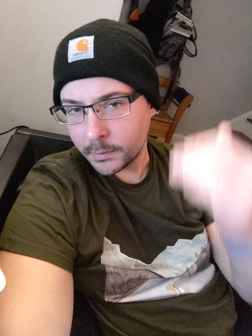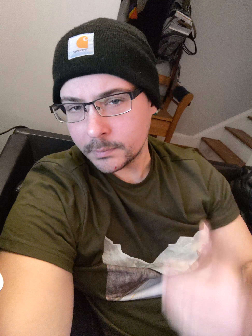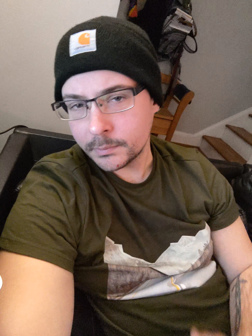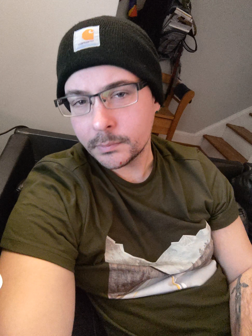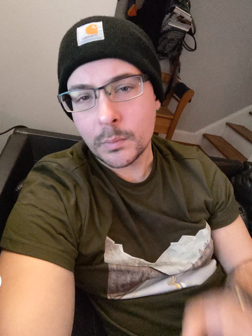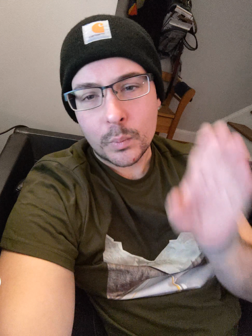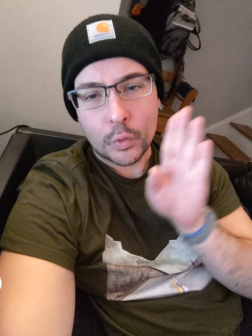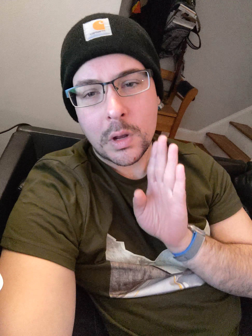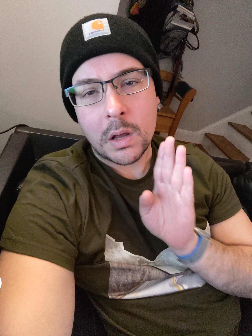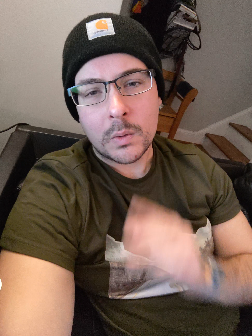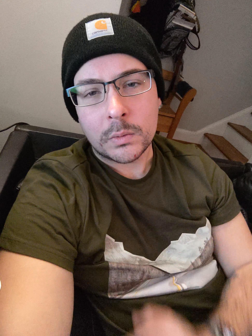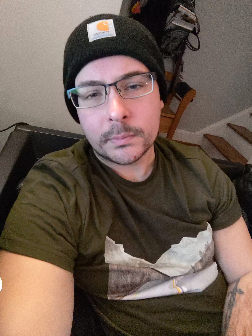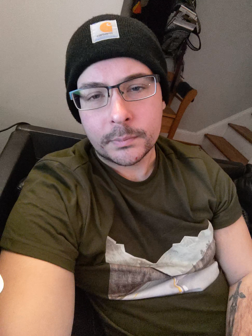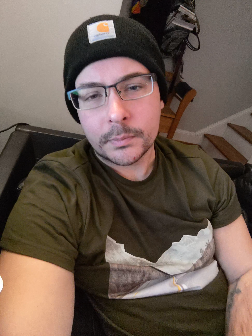brown